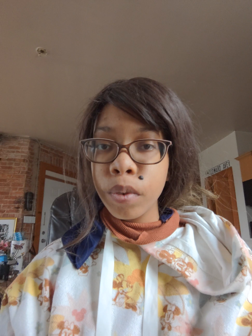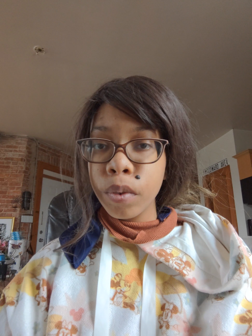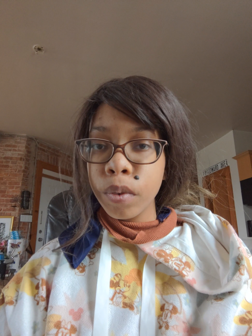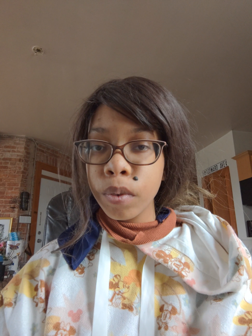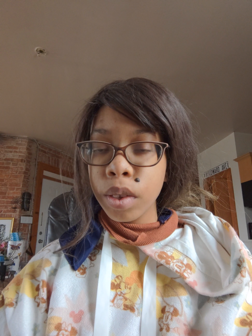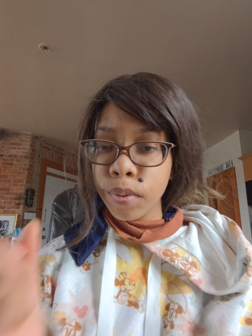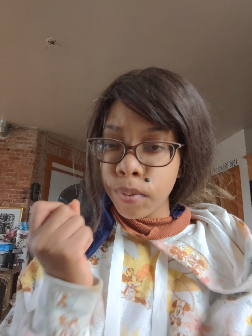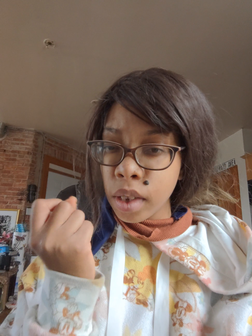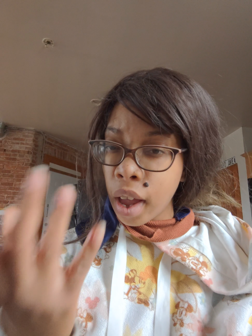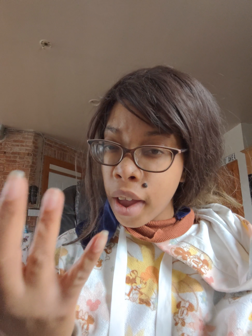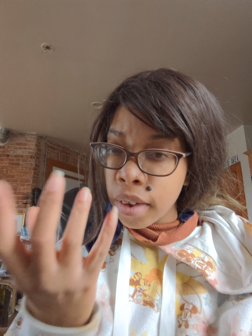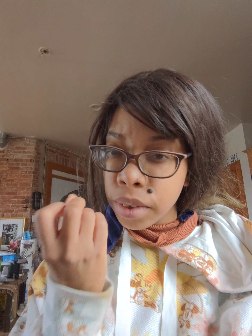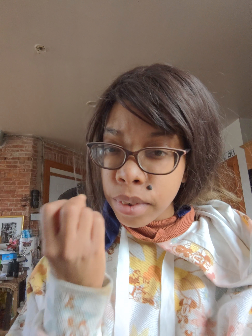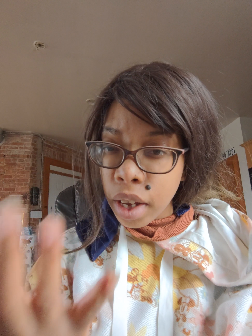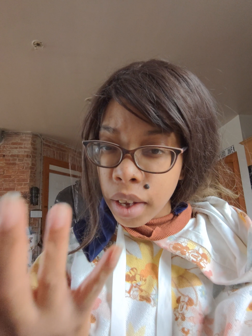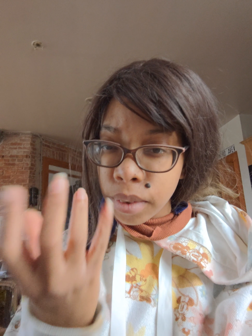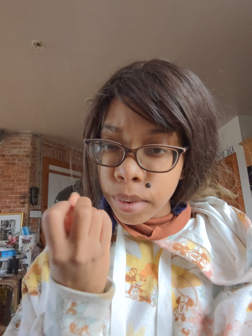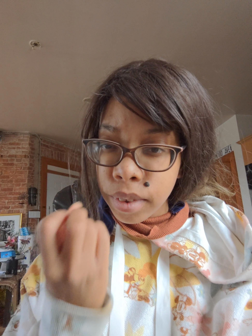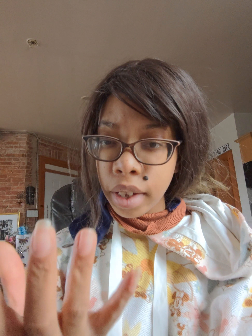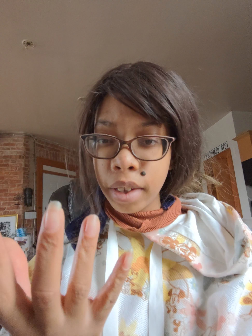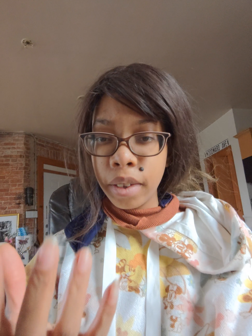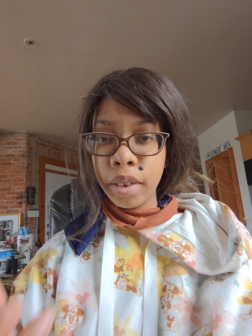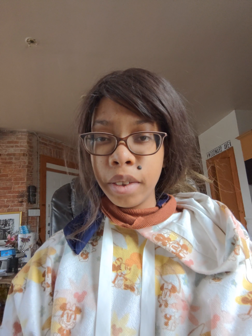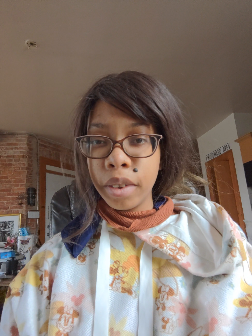many